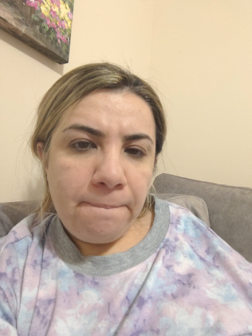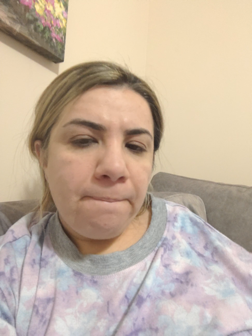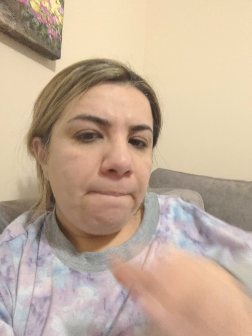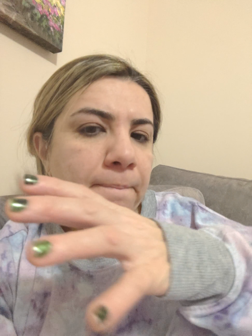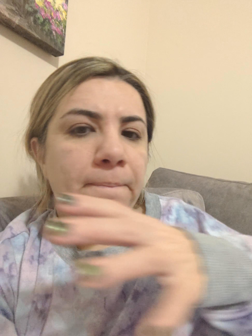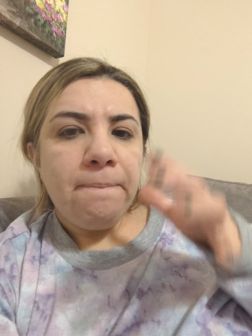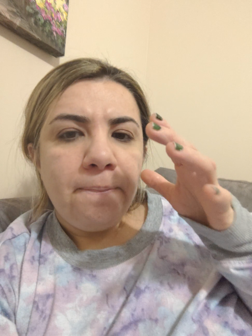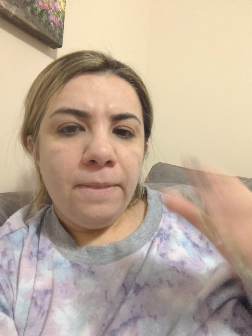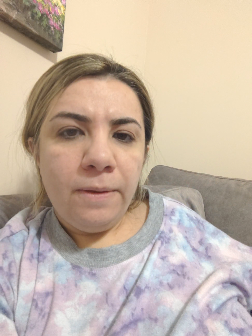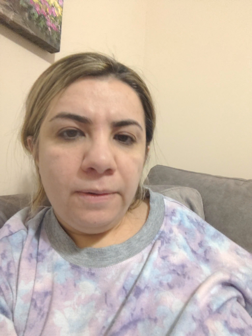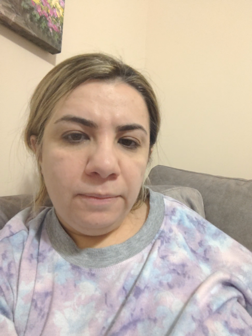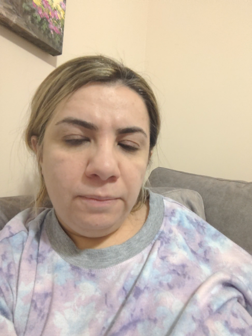farm